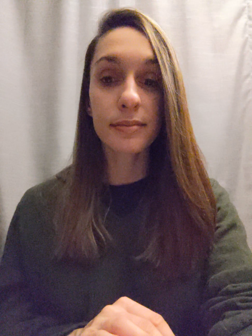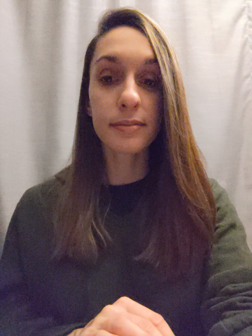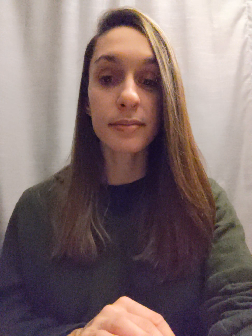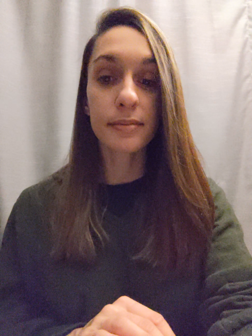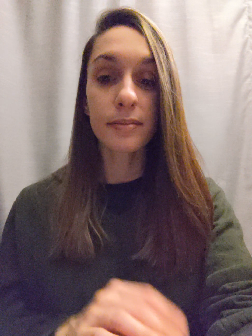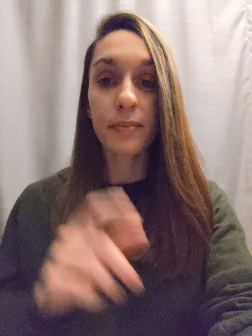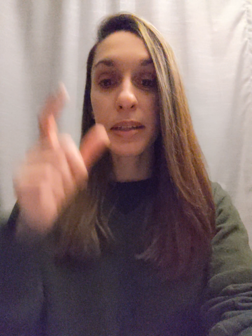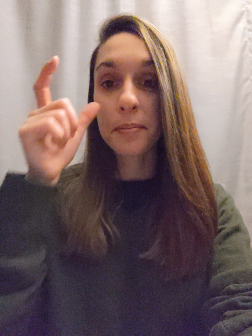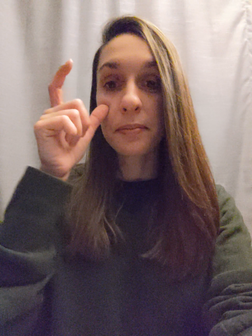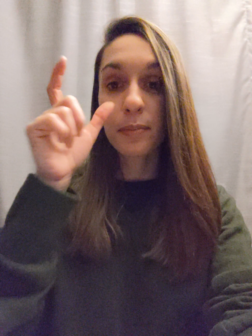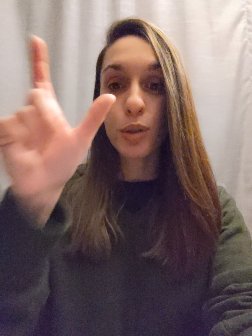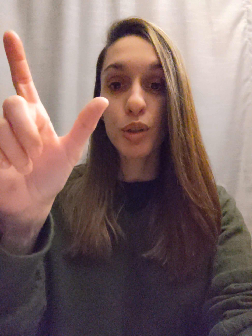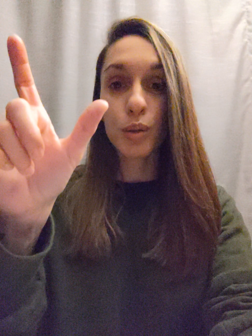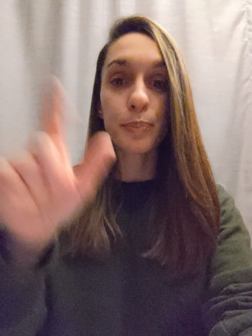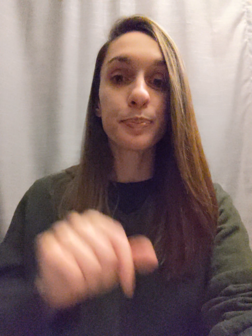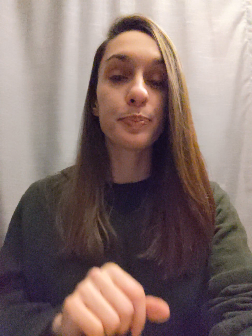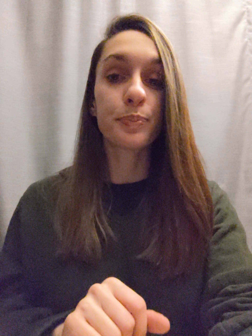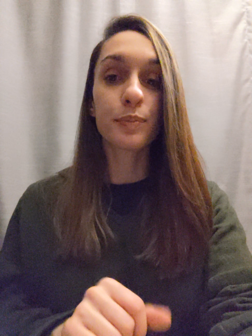moon